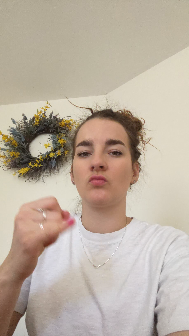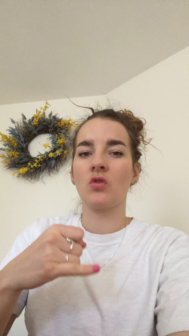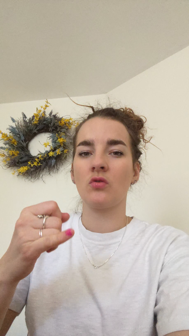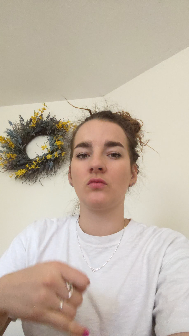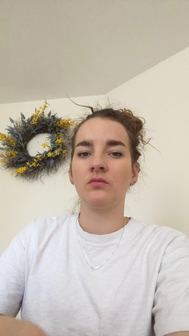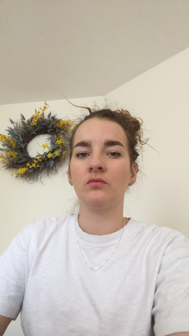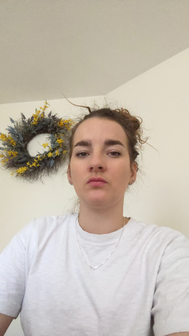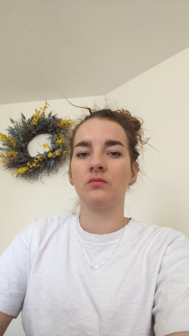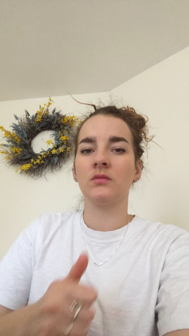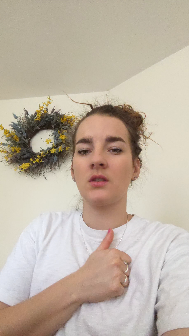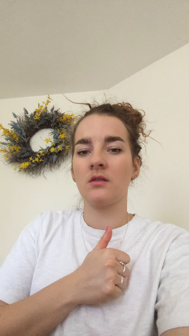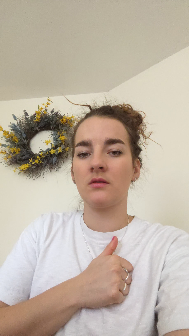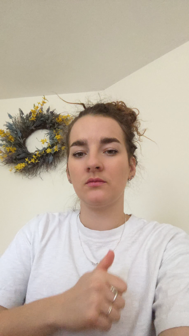hug